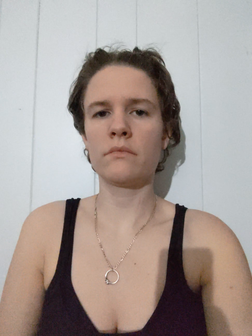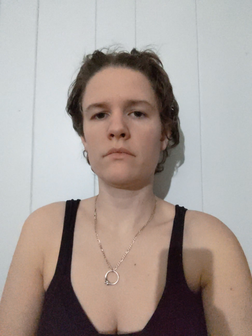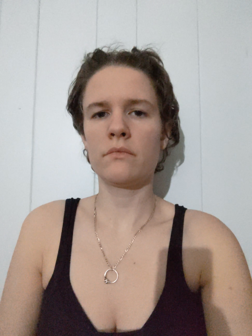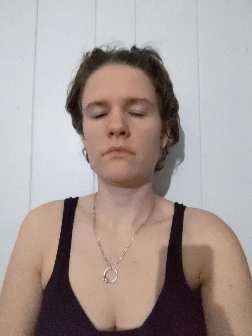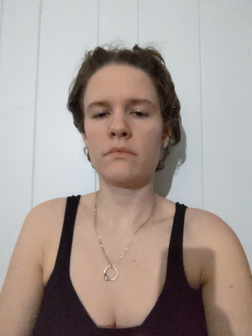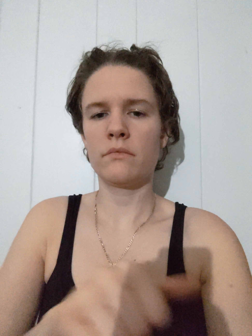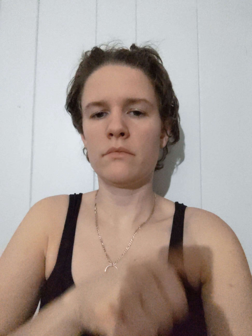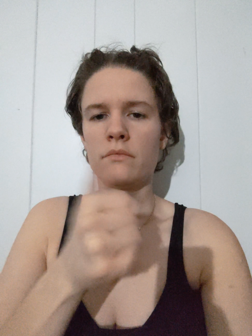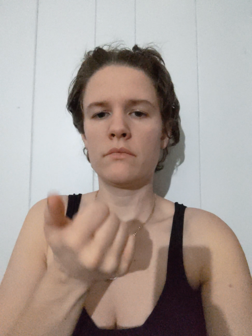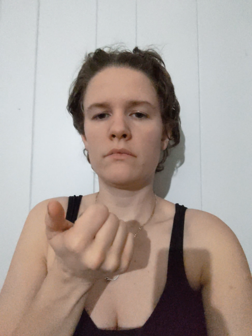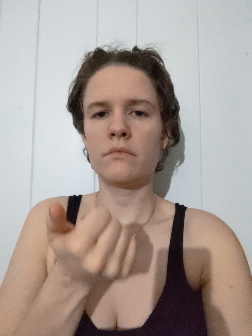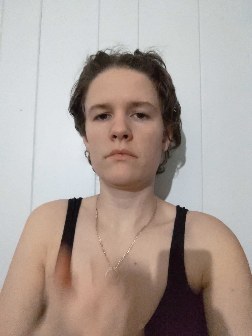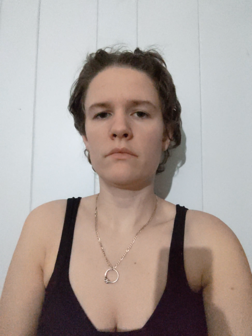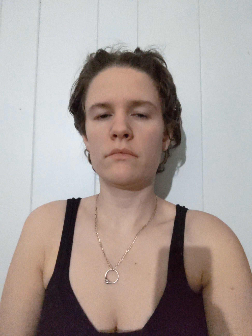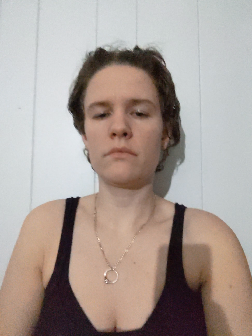another